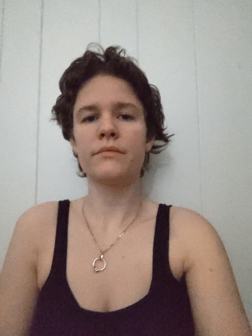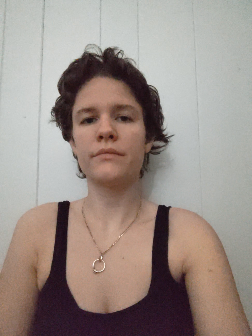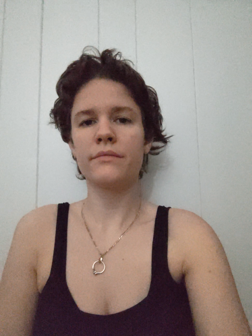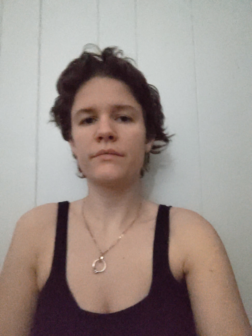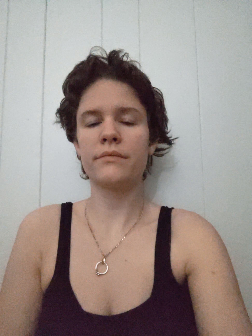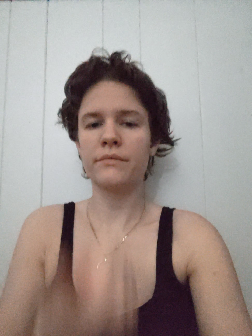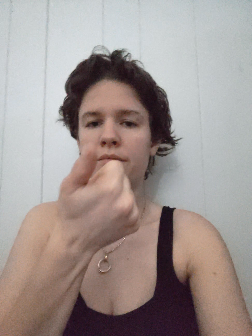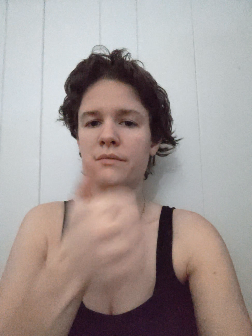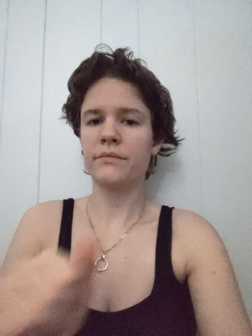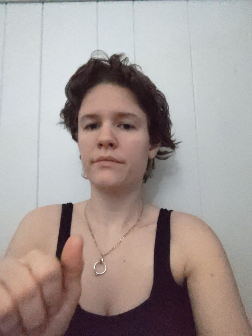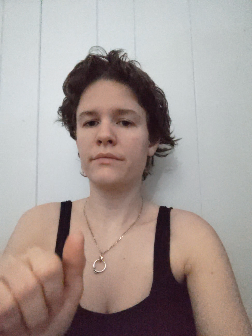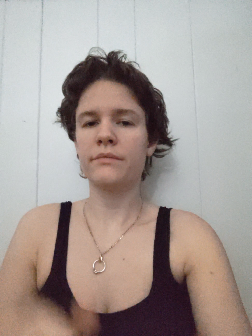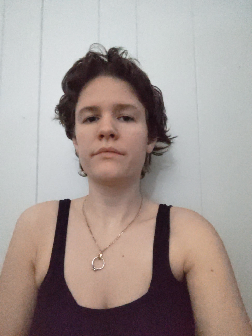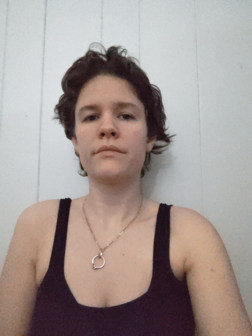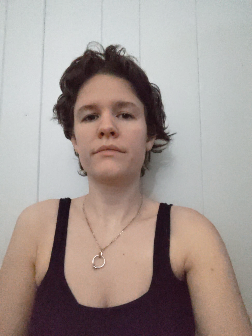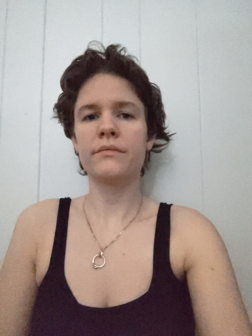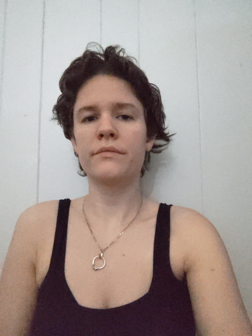any